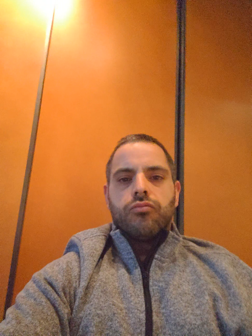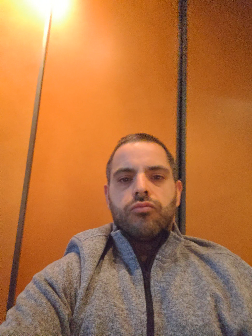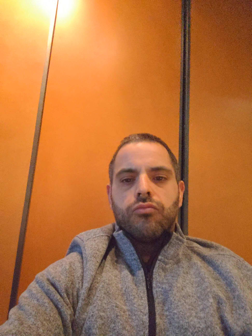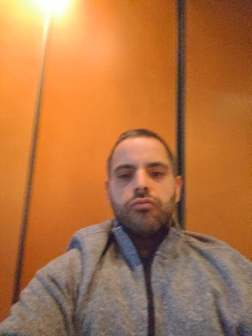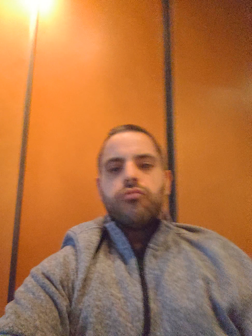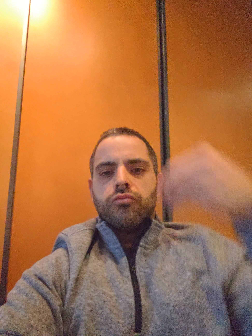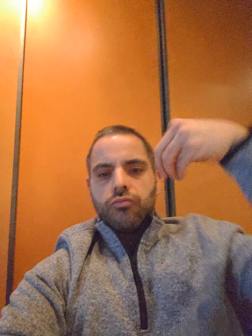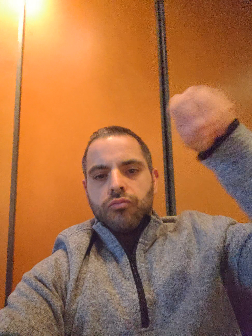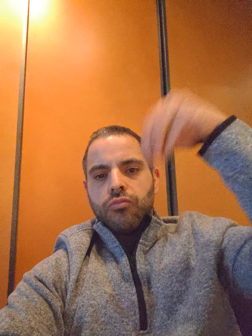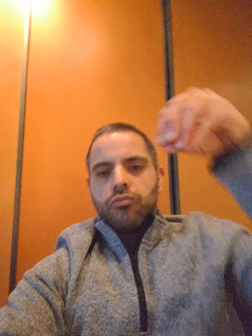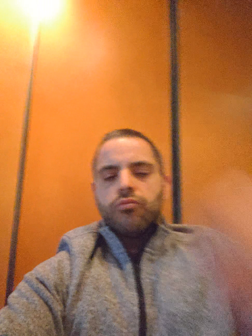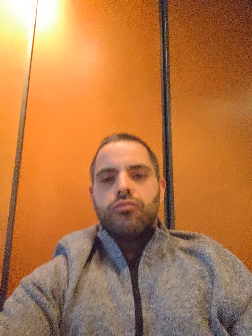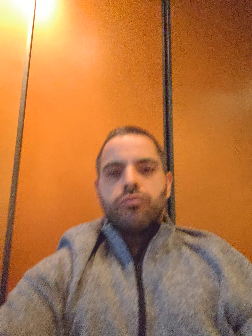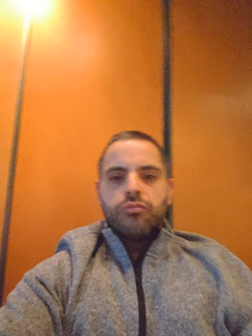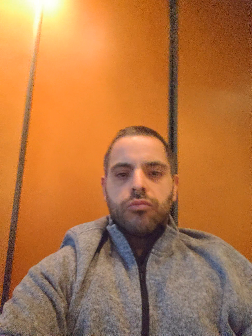store